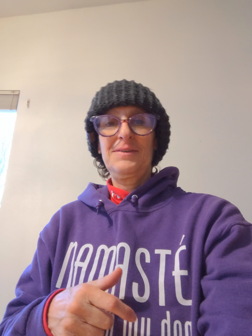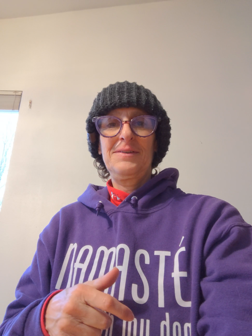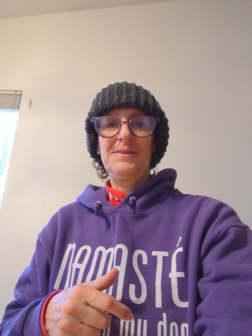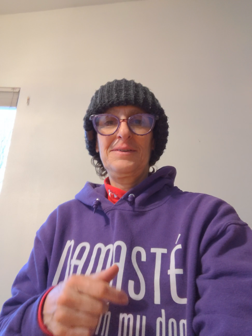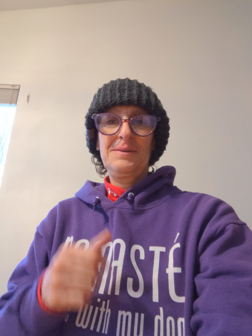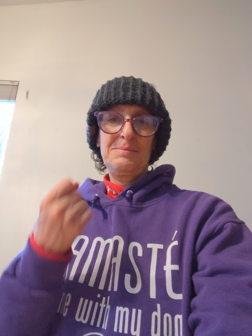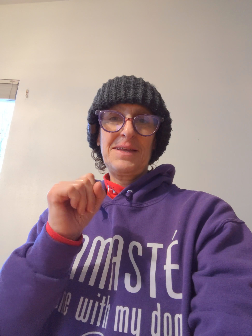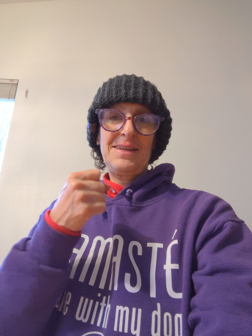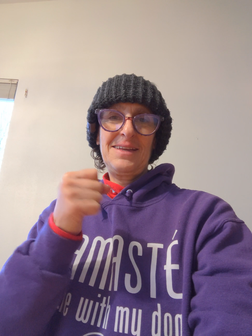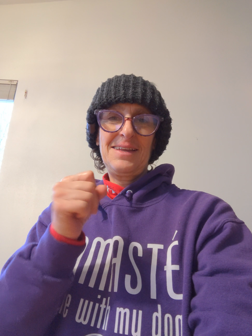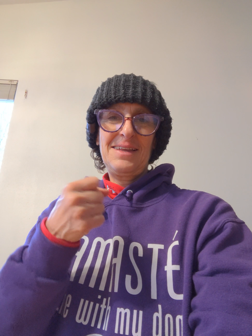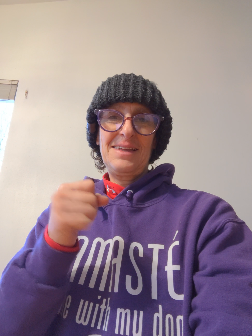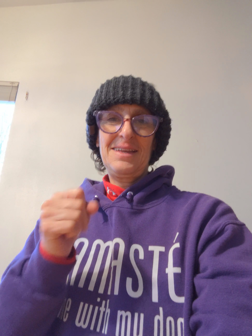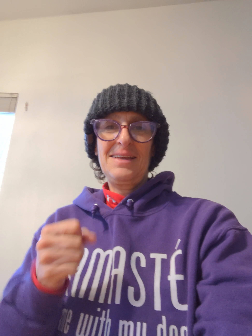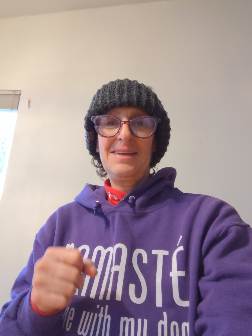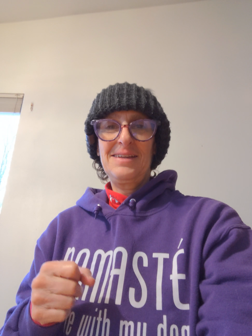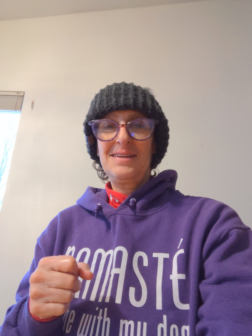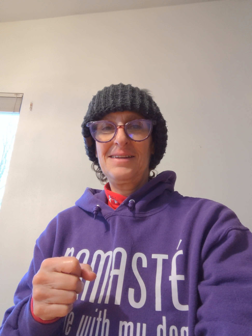make